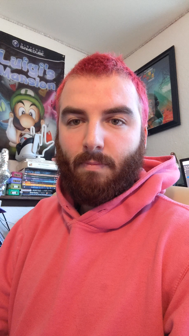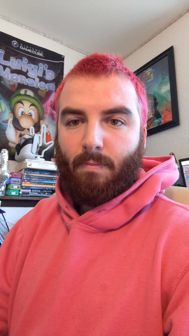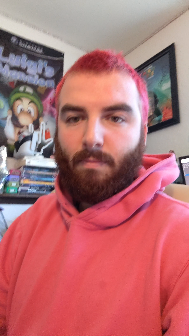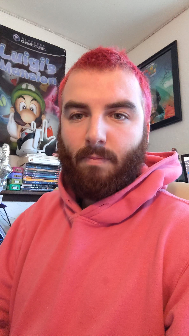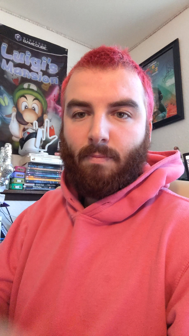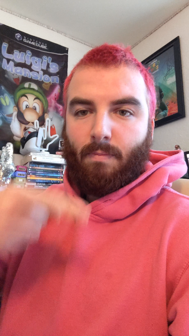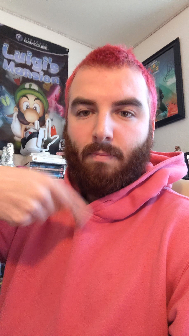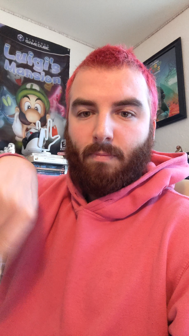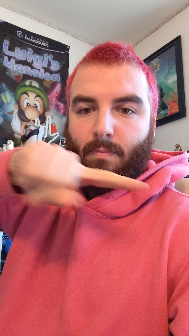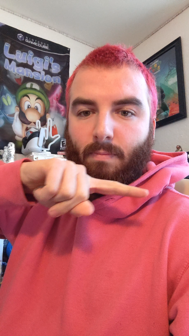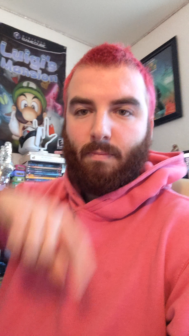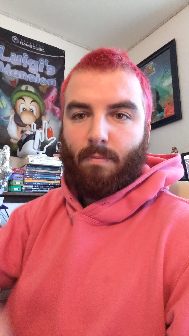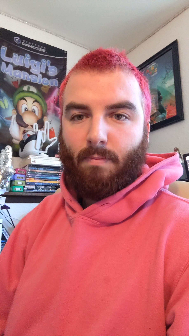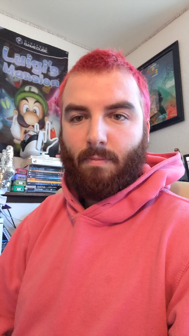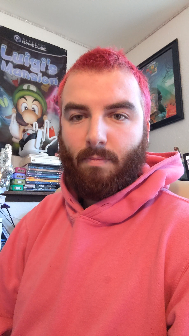around